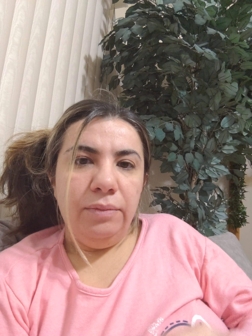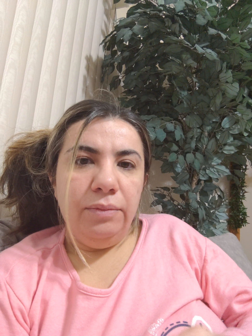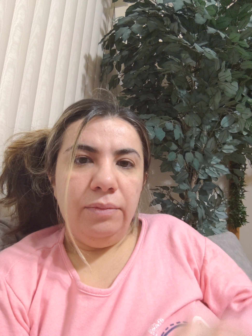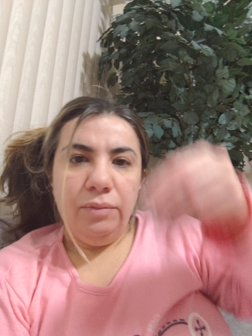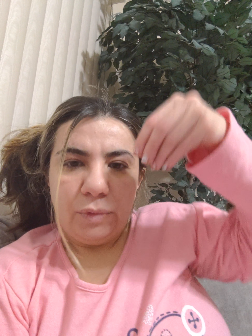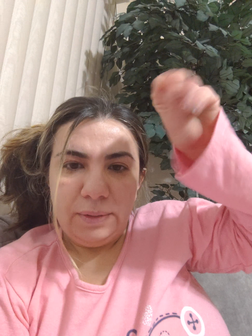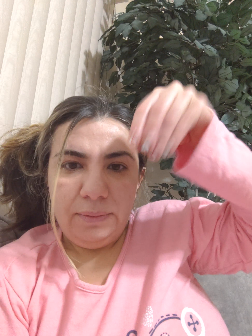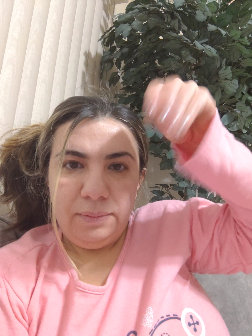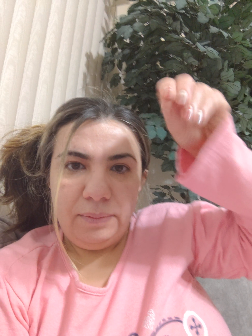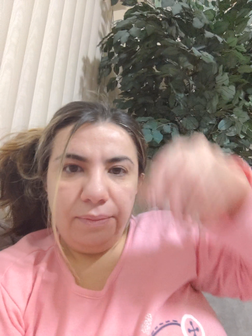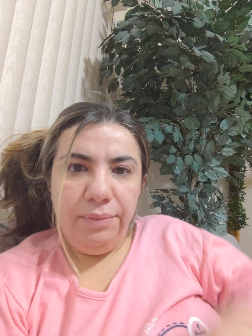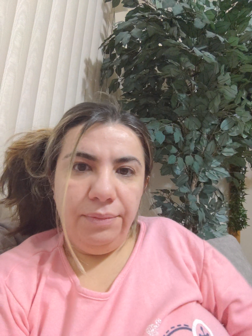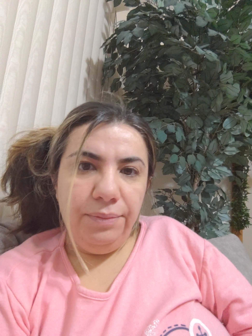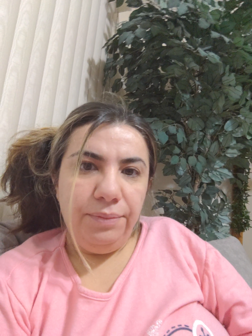store